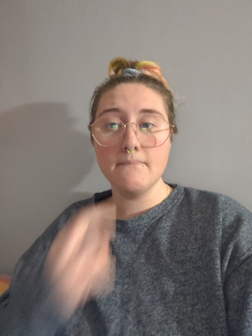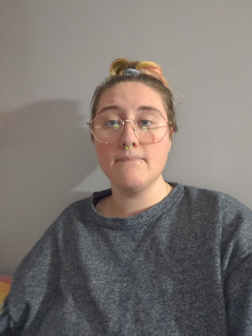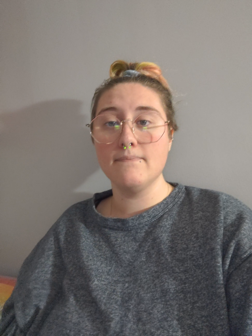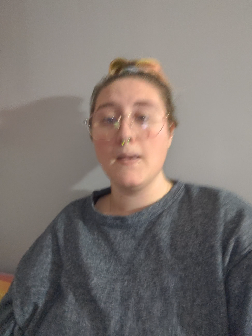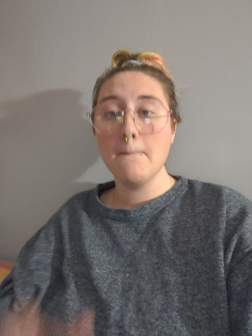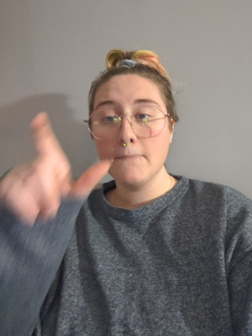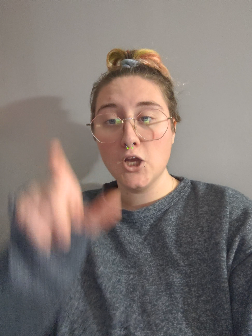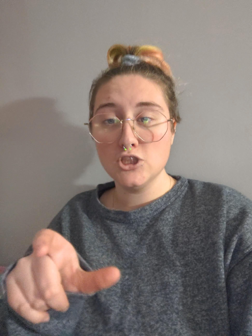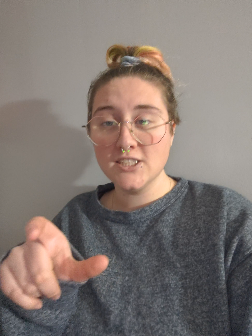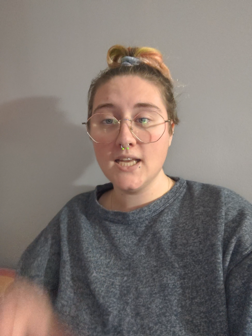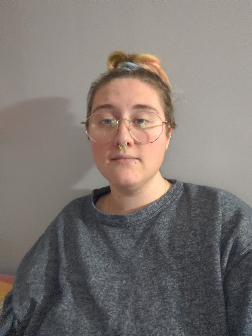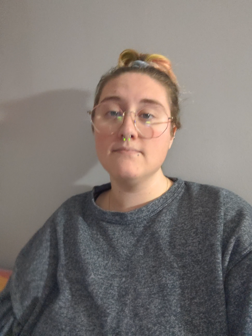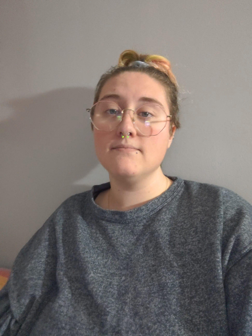person